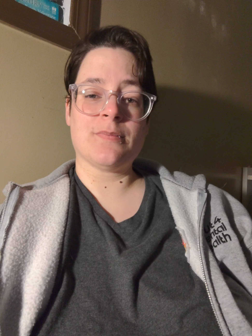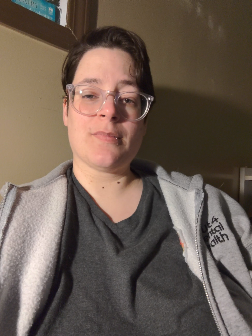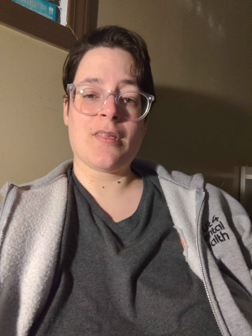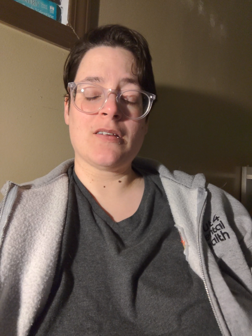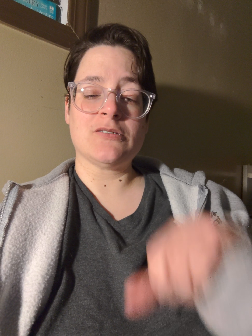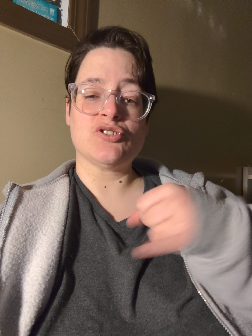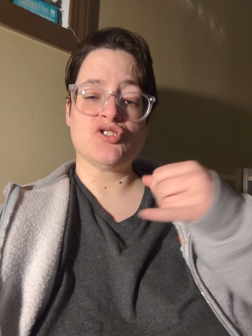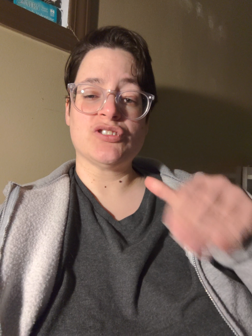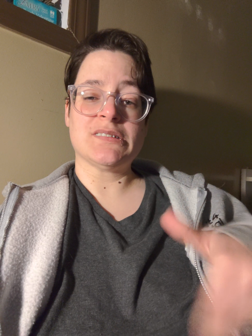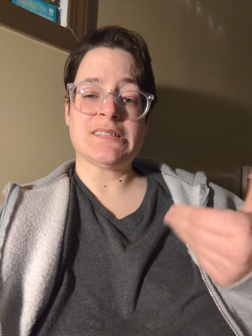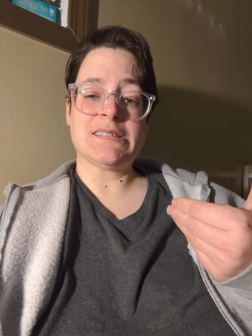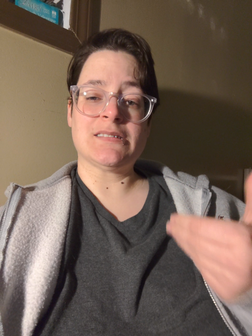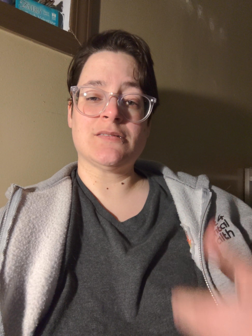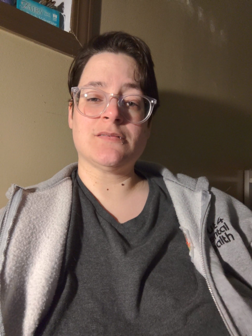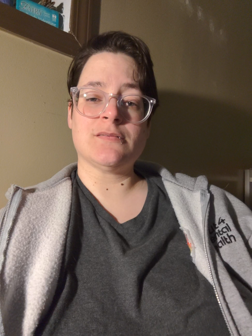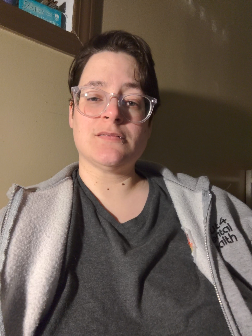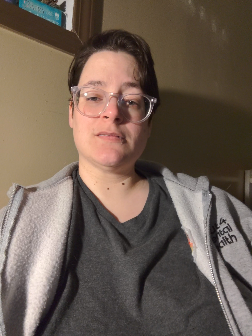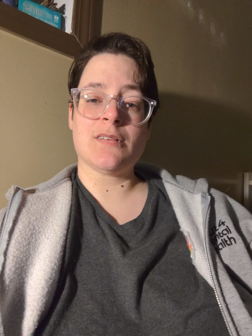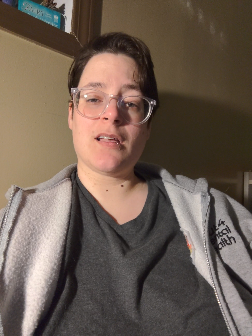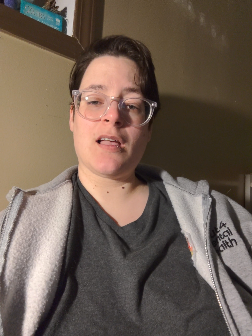jeans